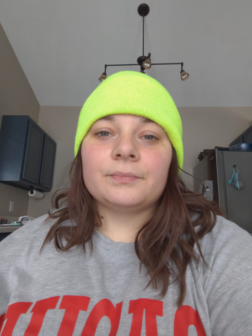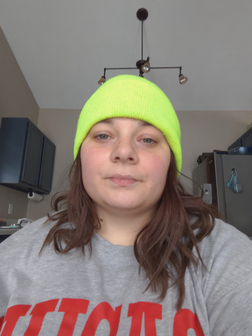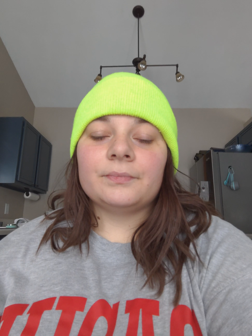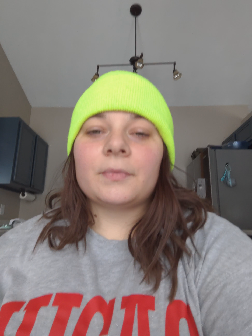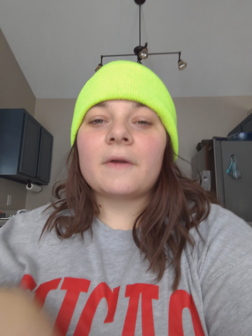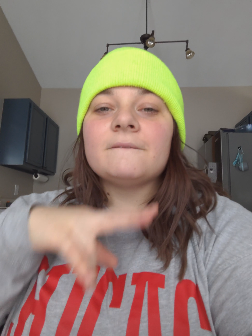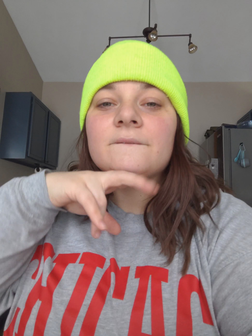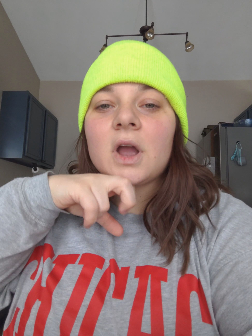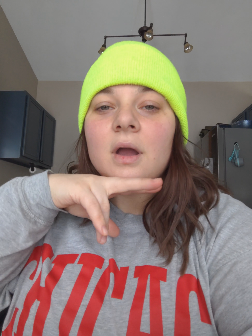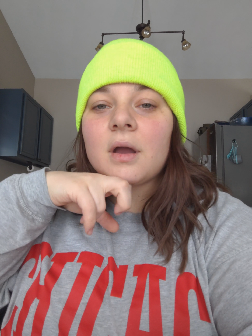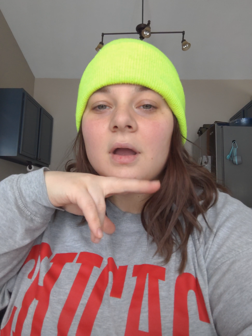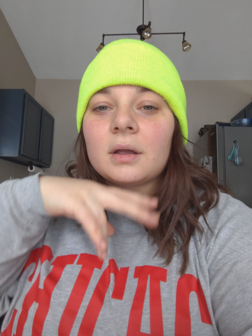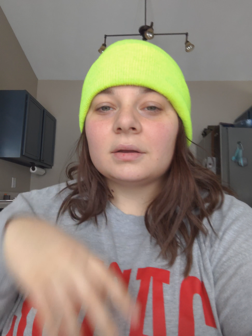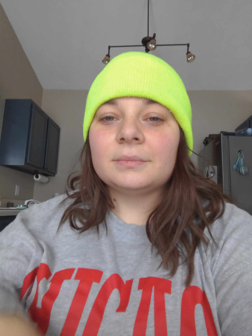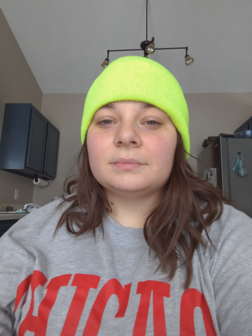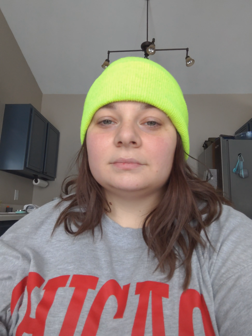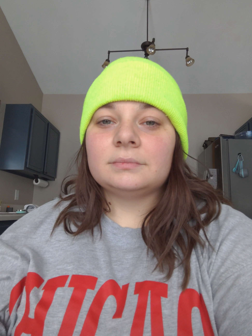frog